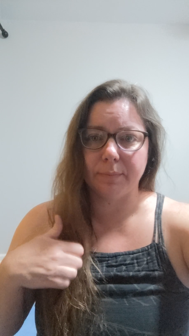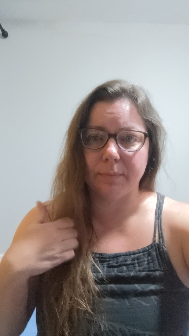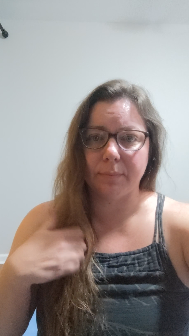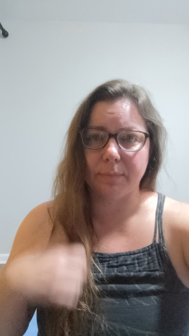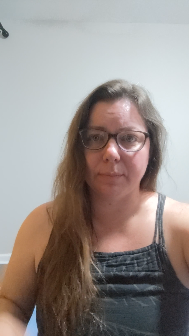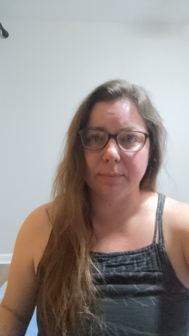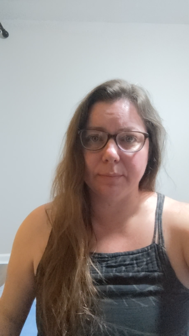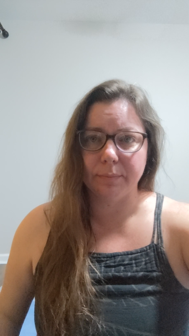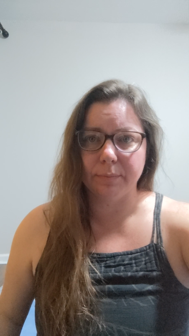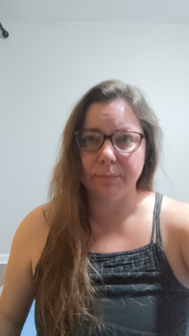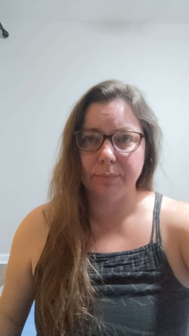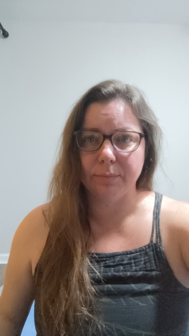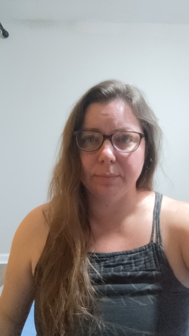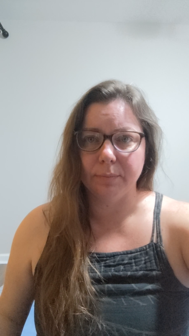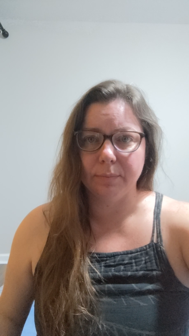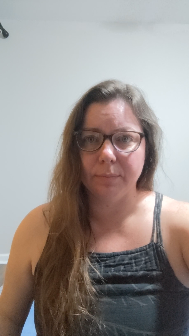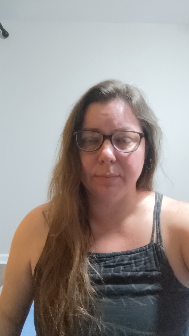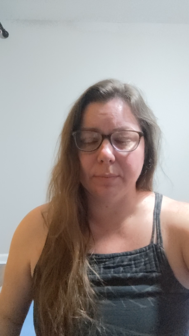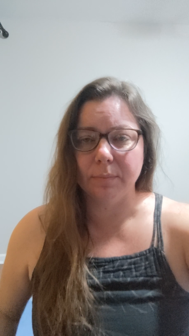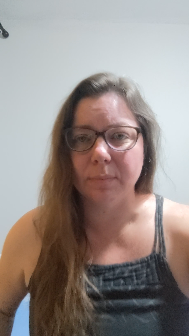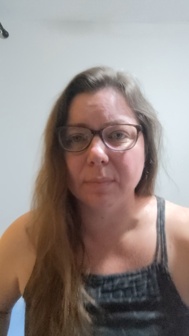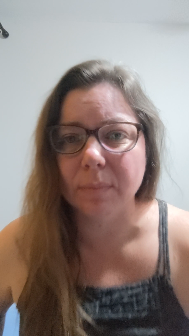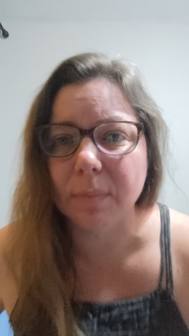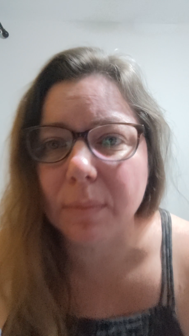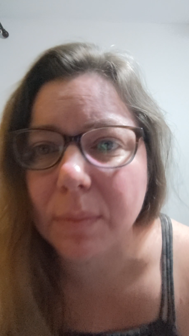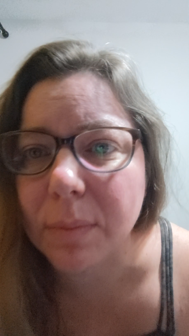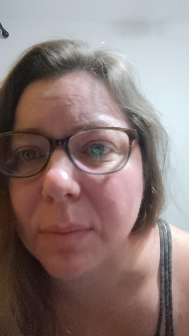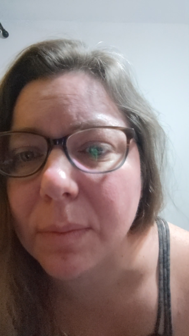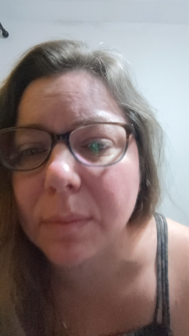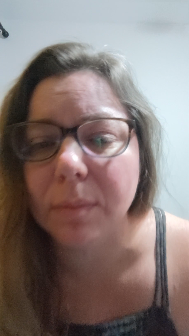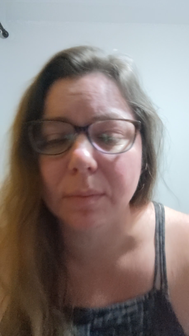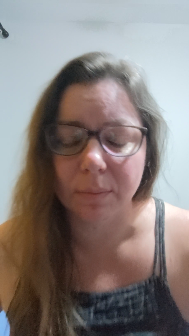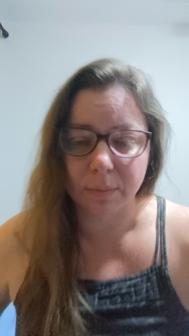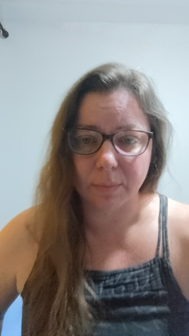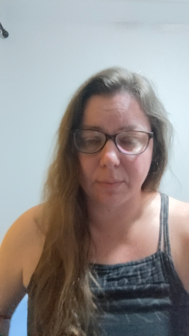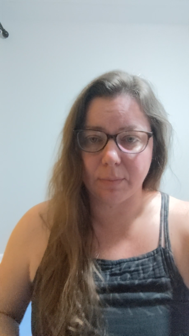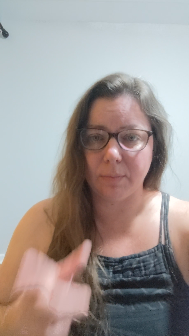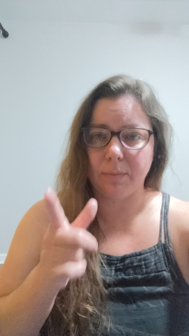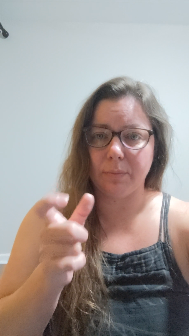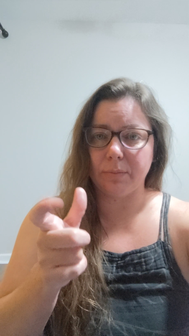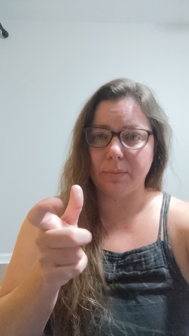run